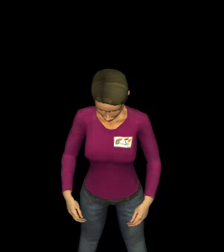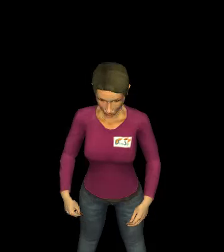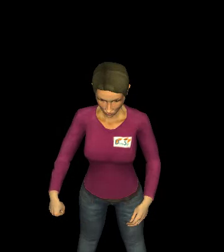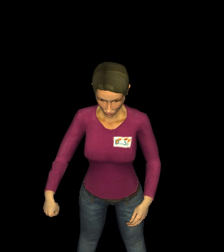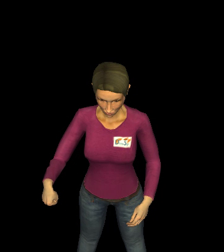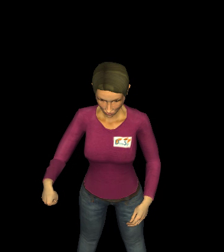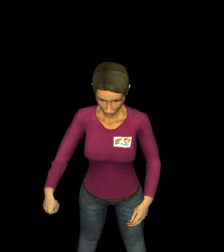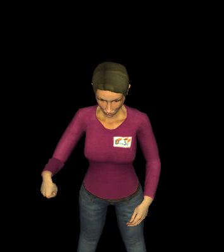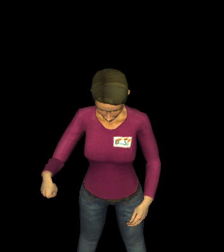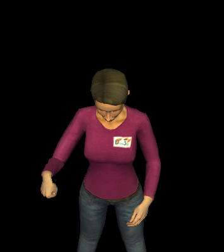أمتعة